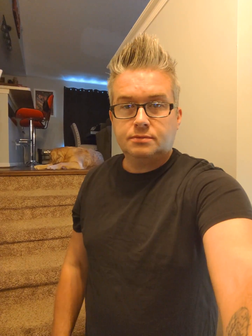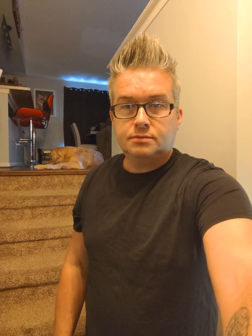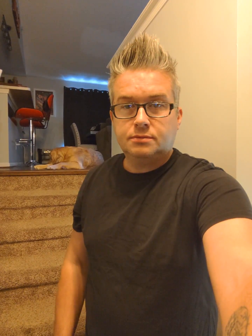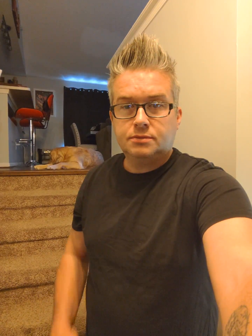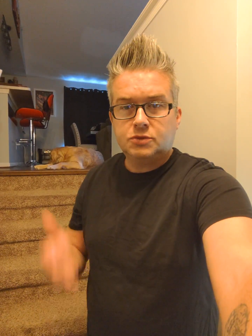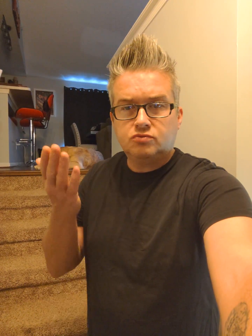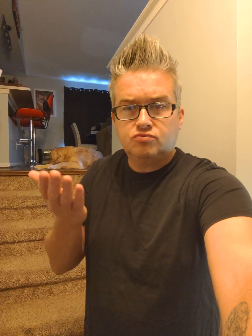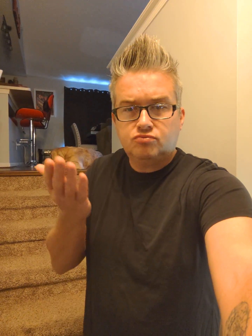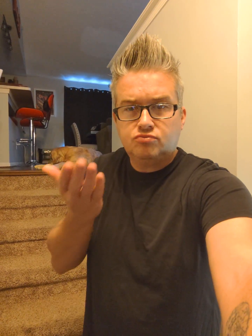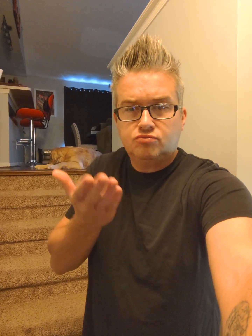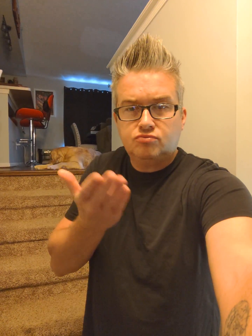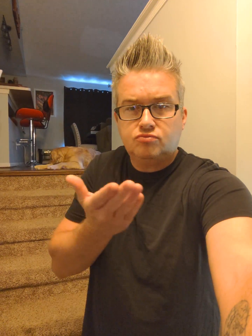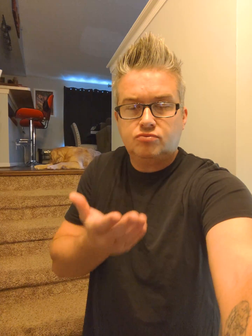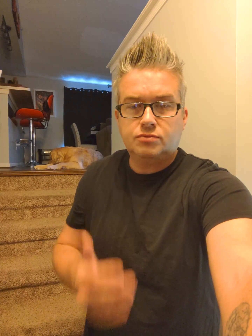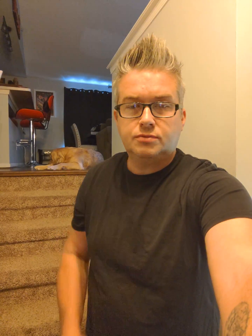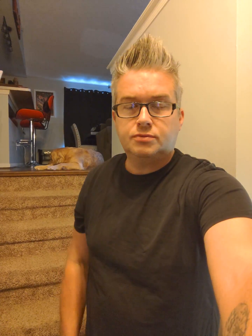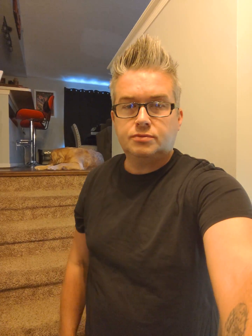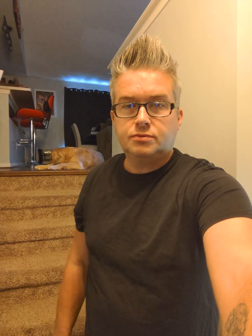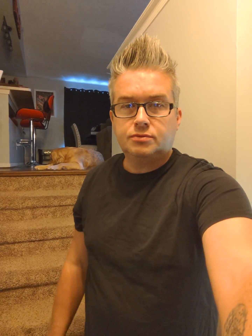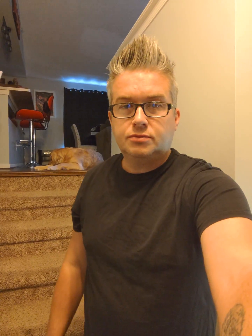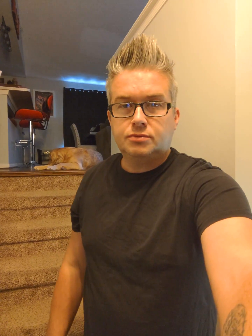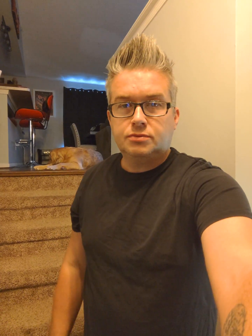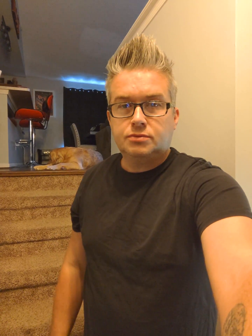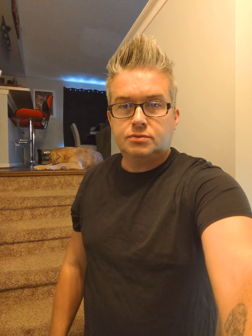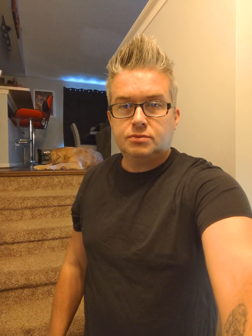carry